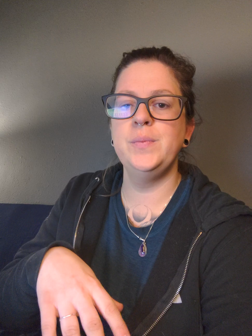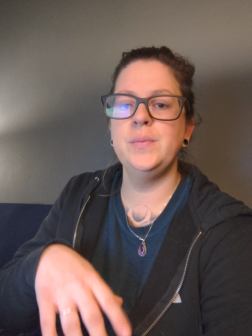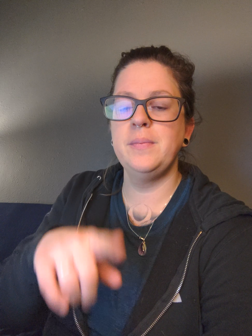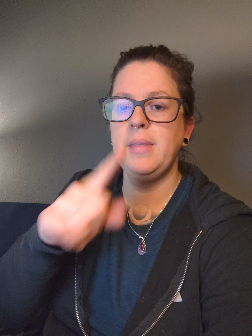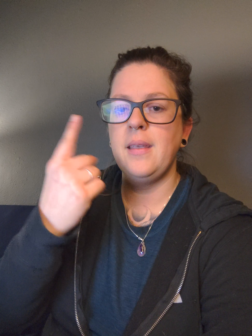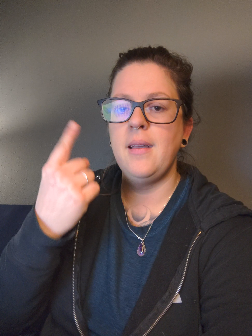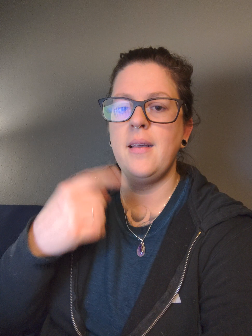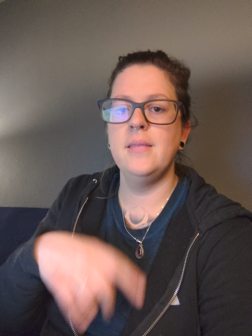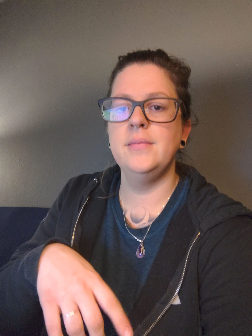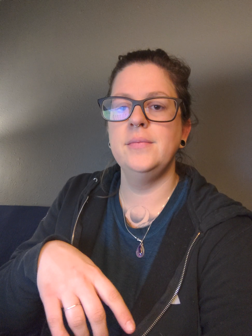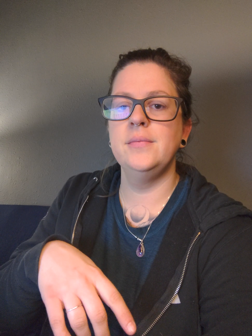black